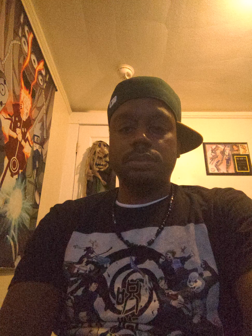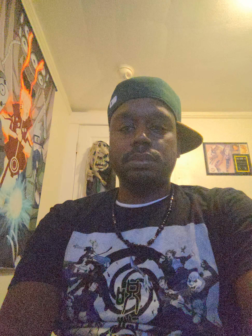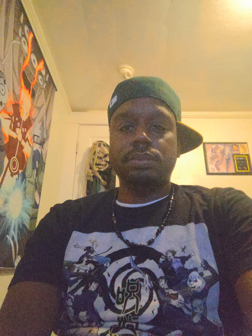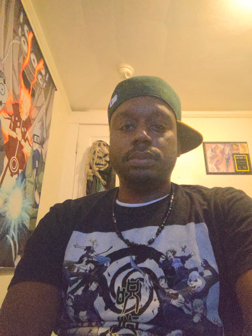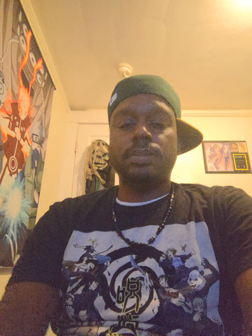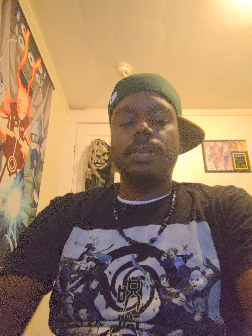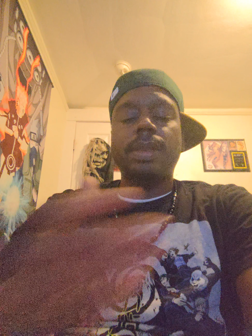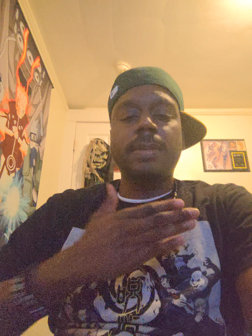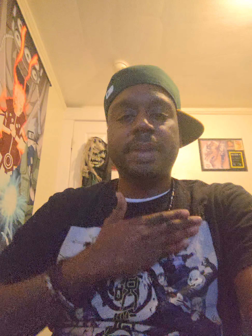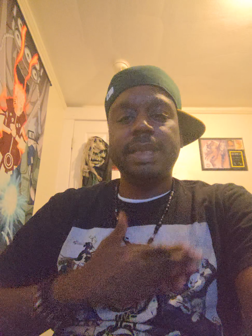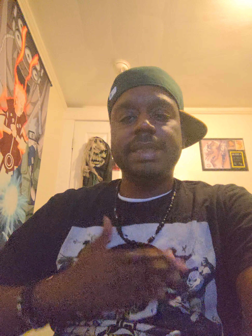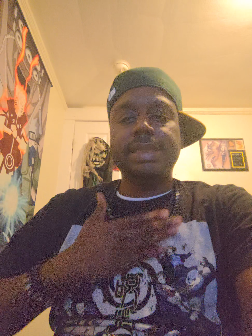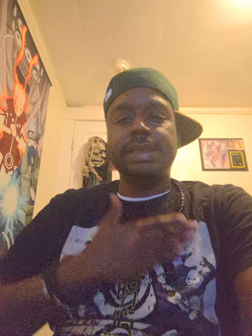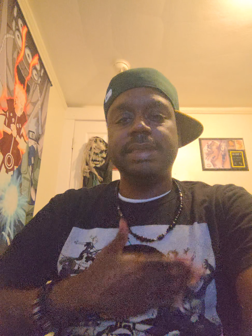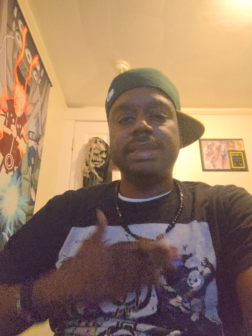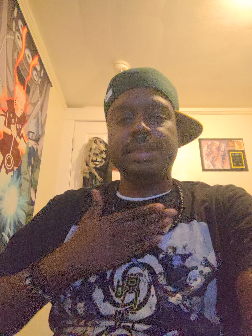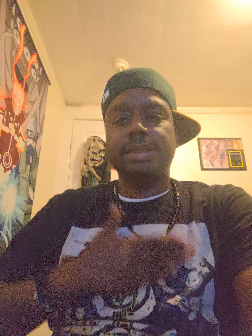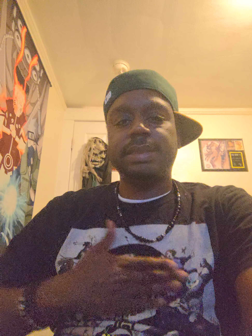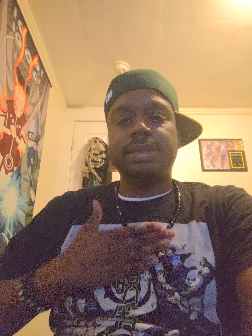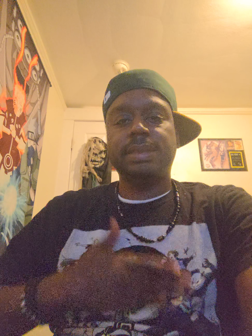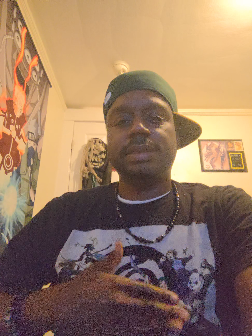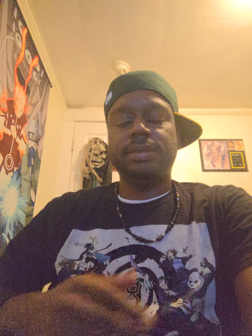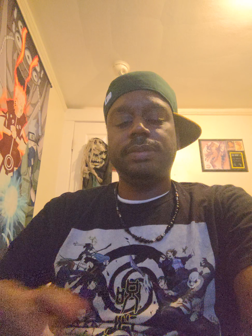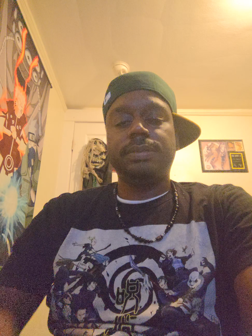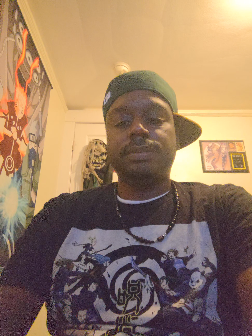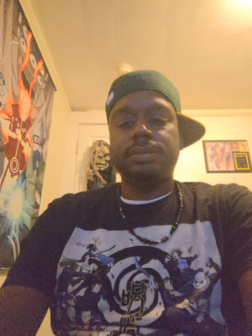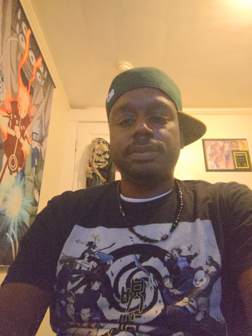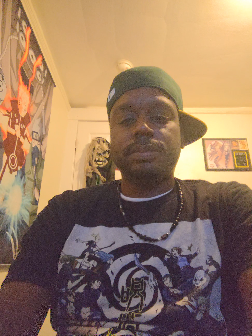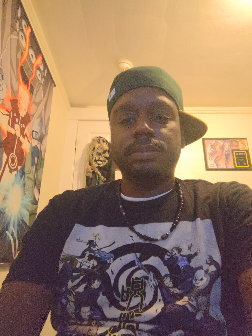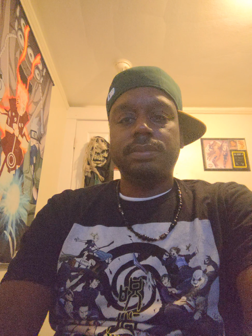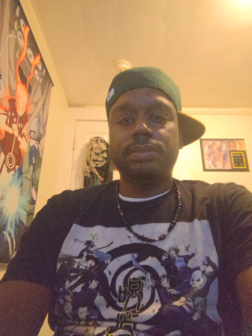please